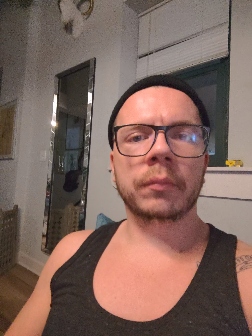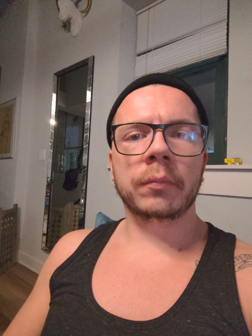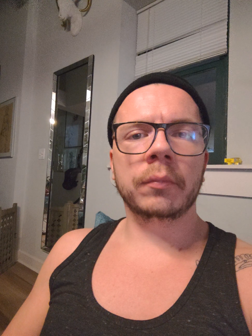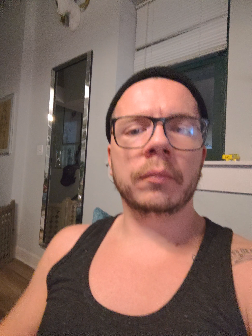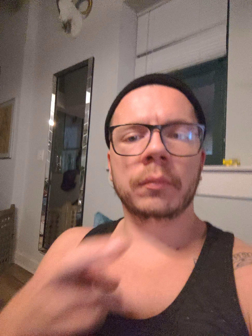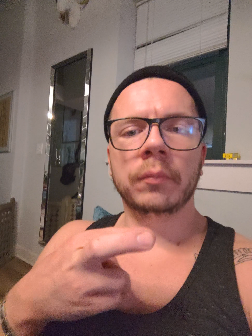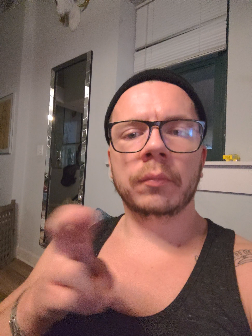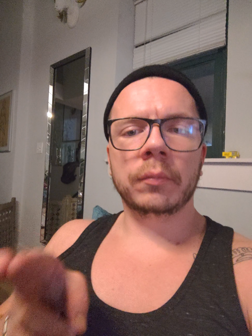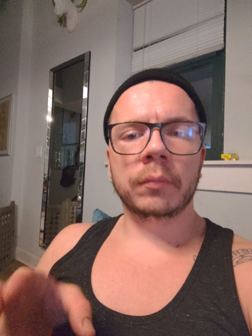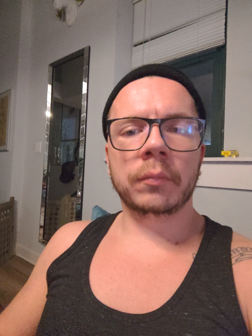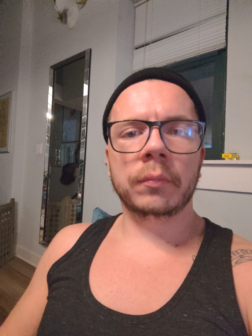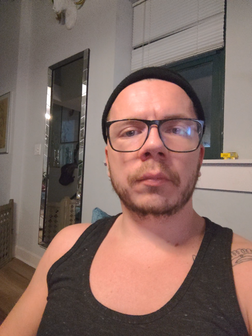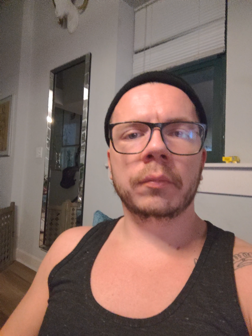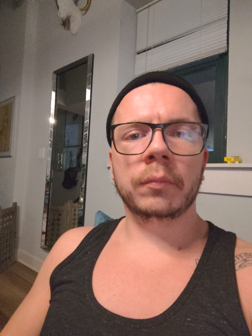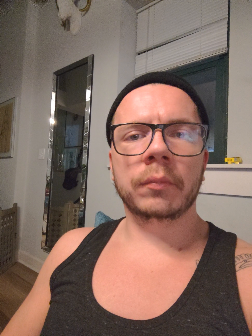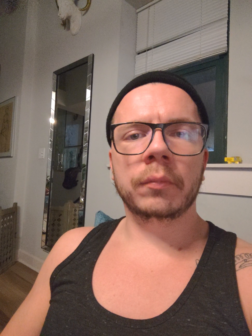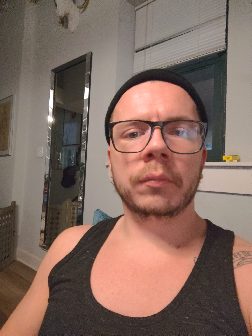room